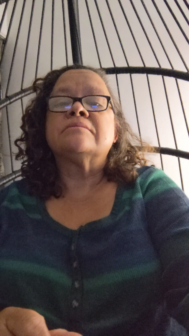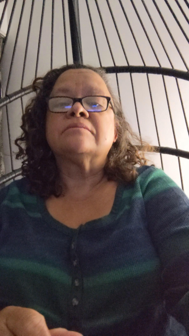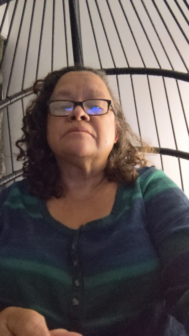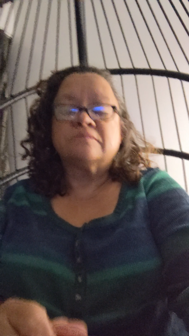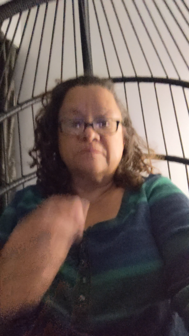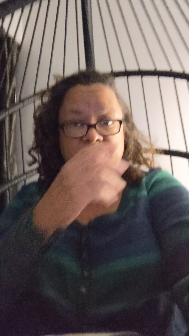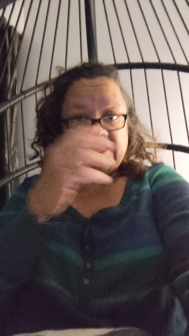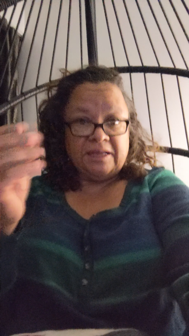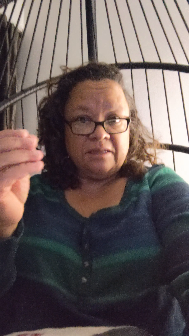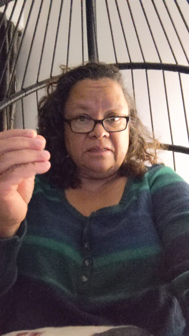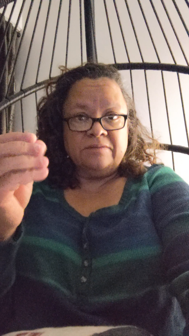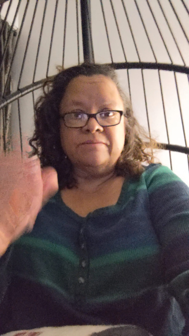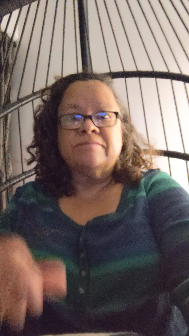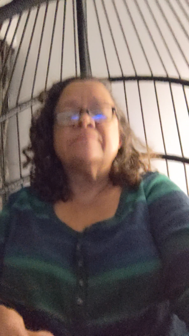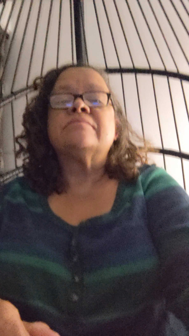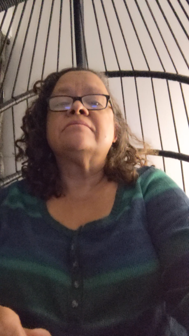and